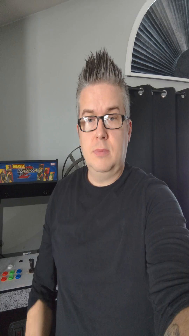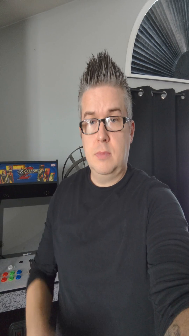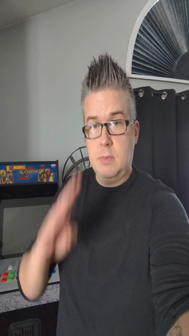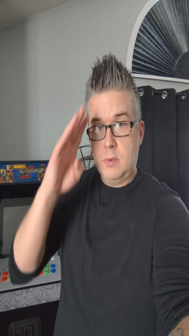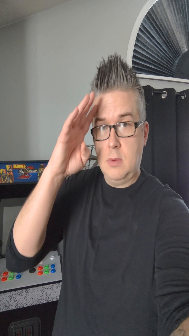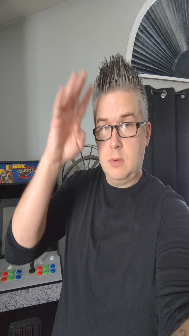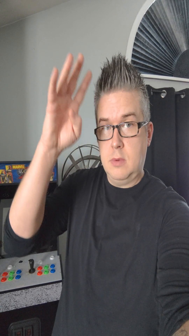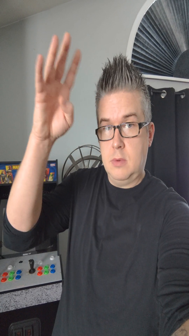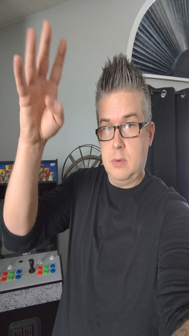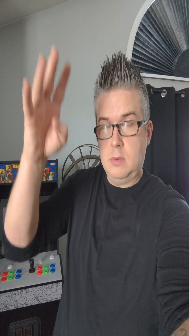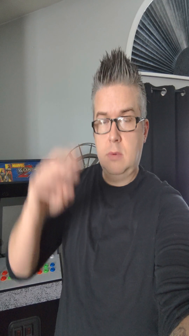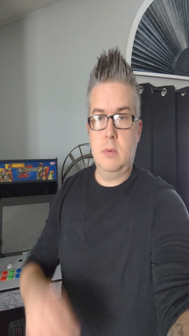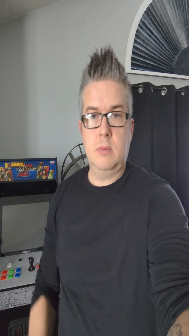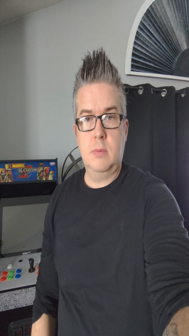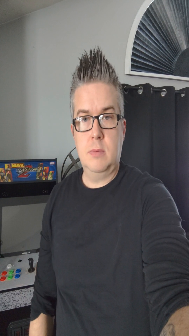pretend